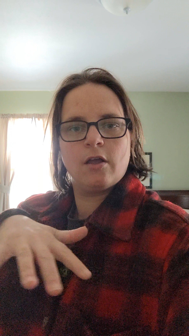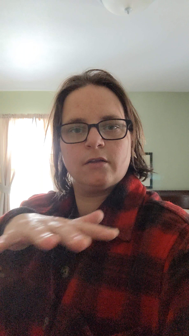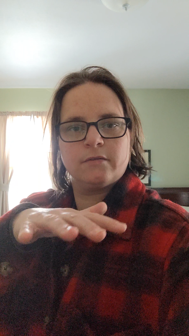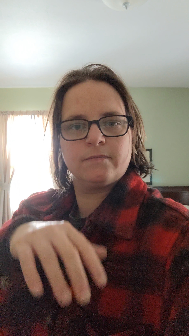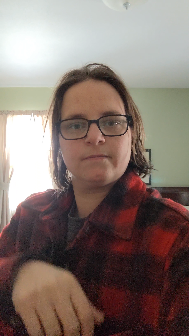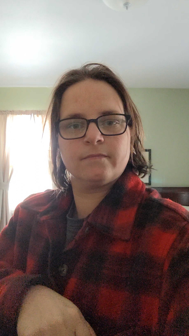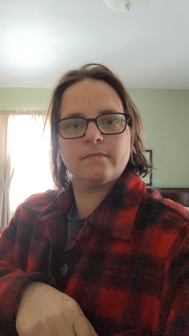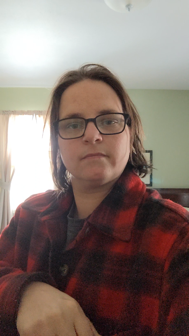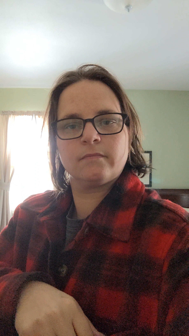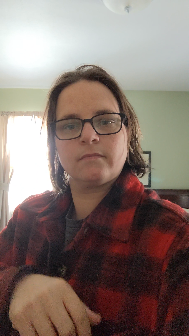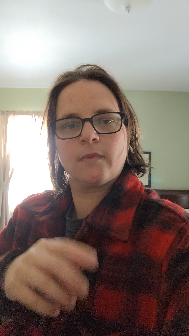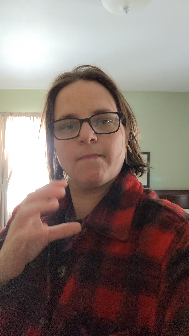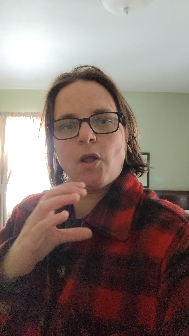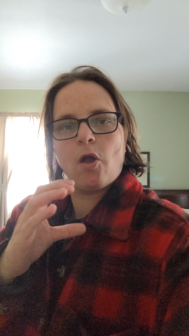ball